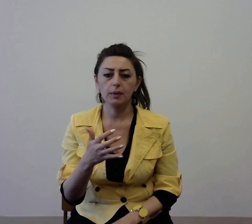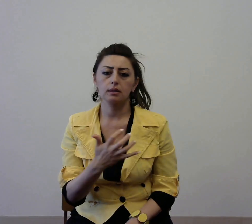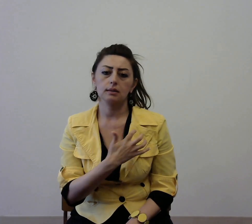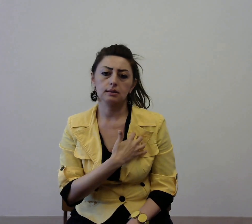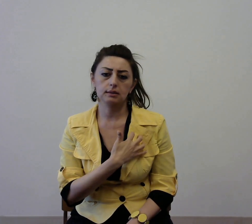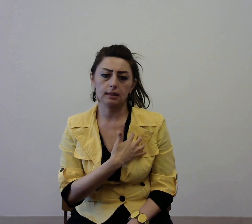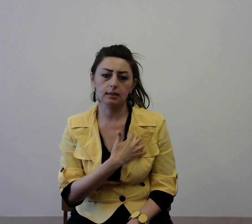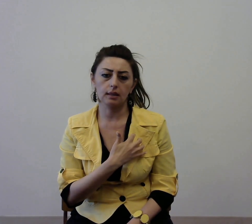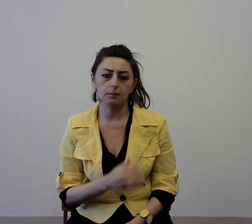istəmək